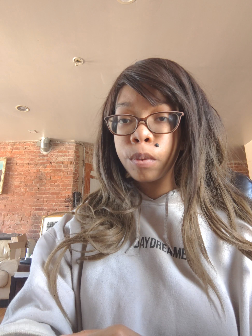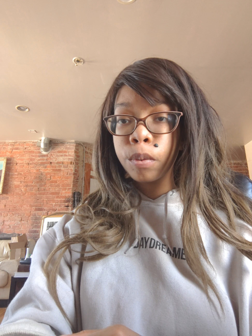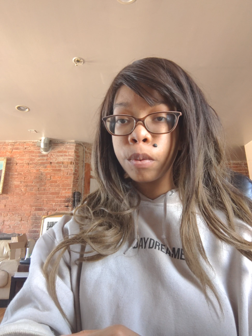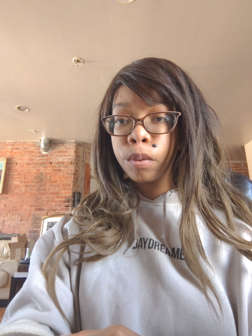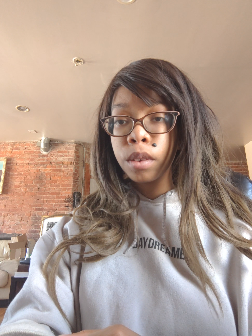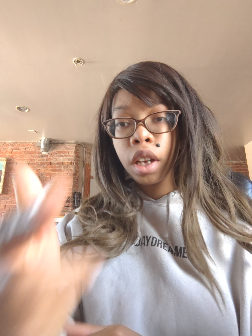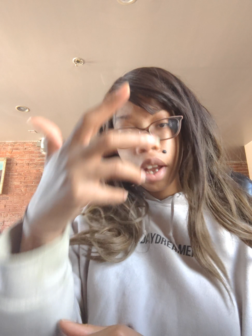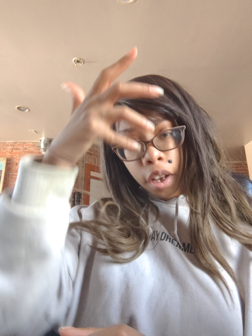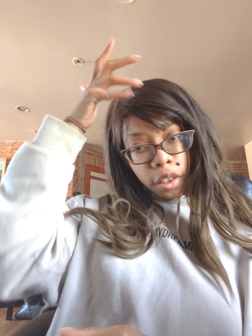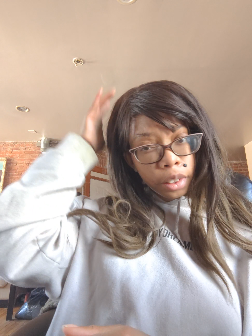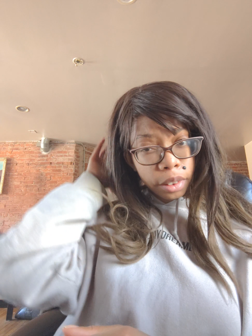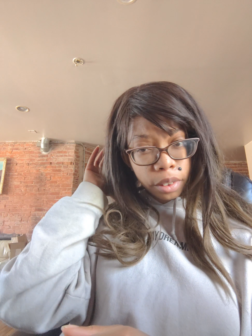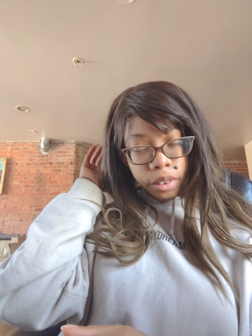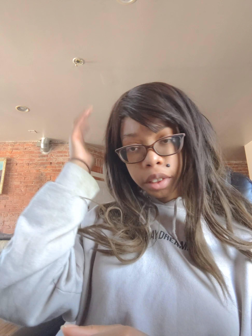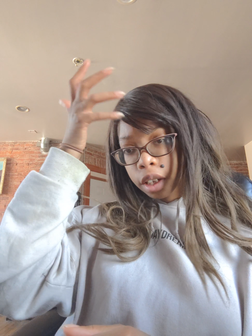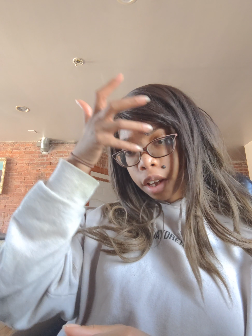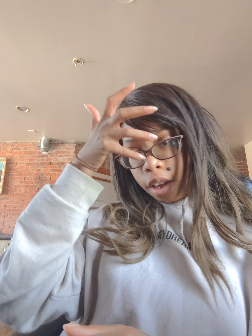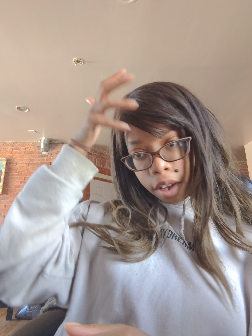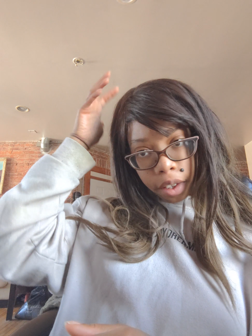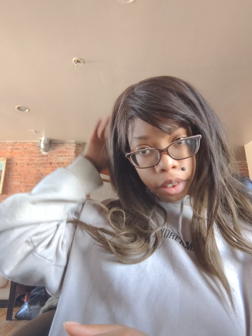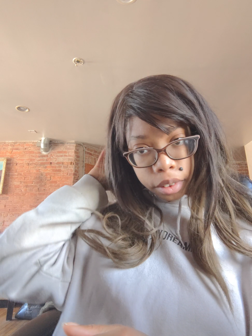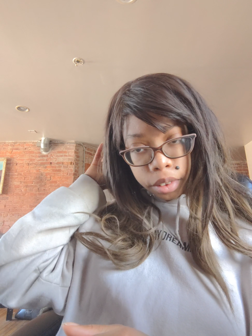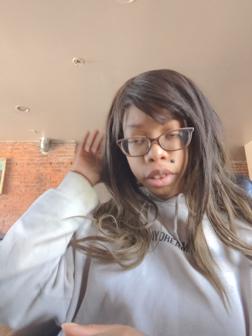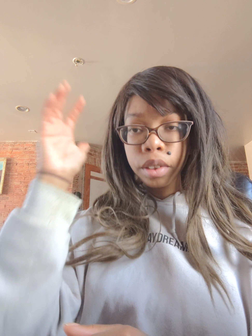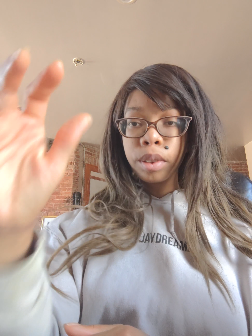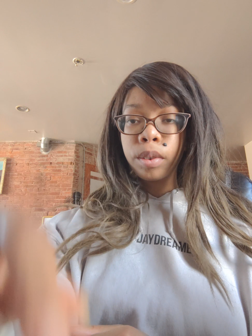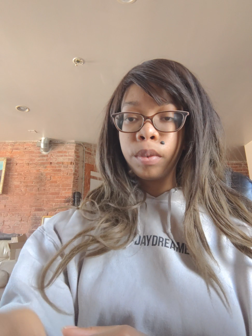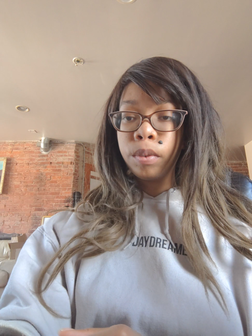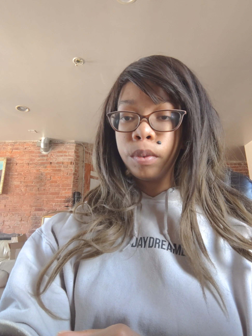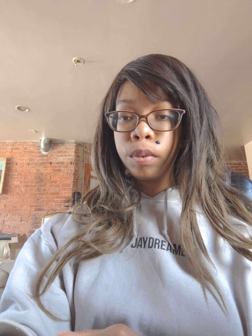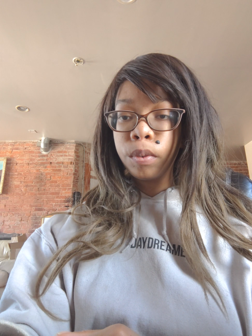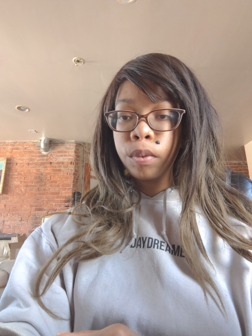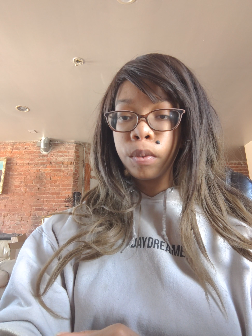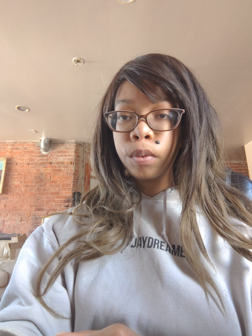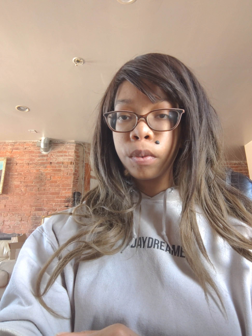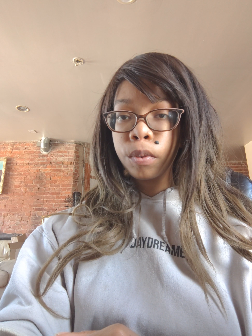lion